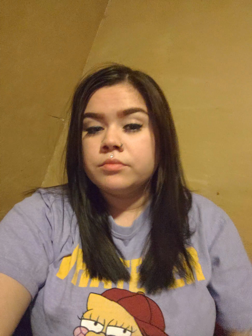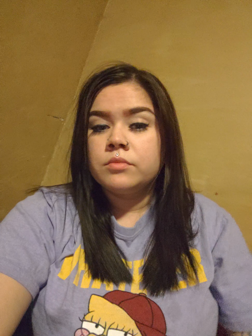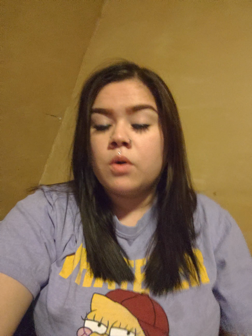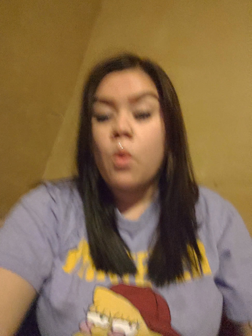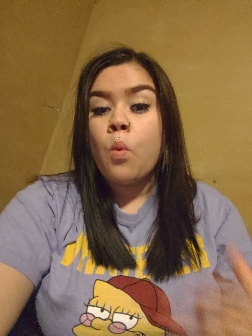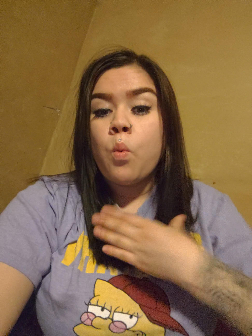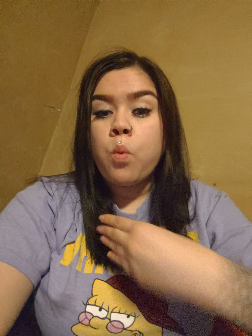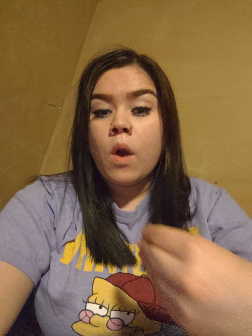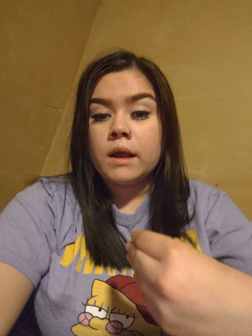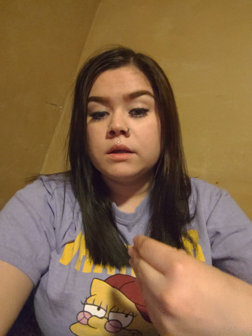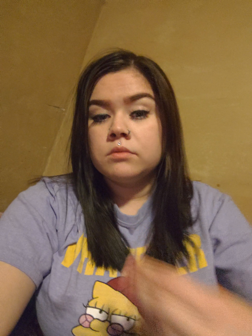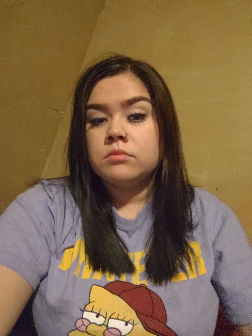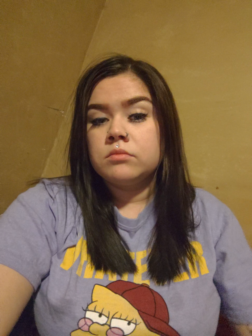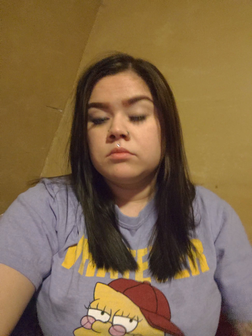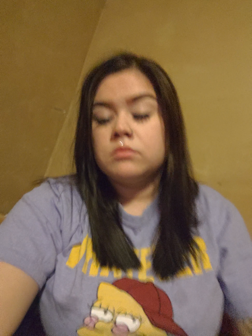white